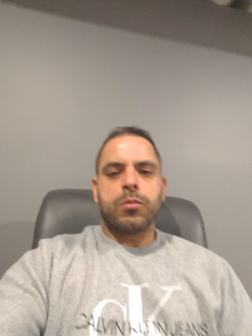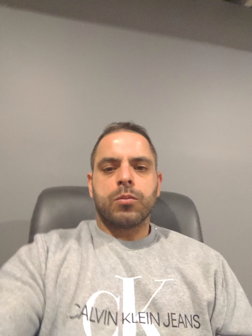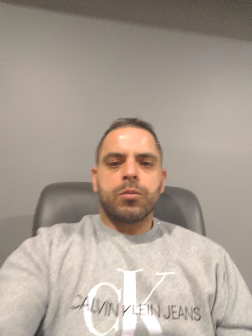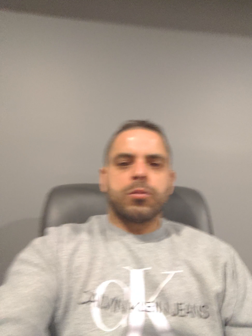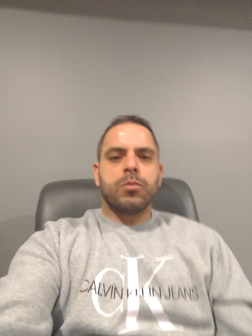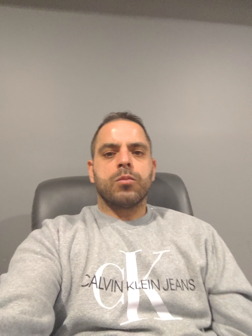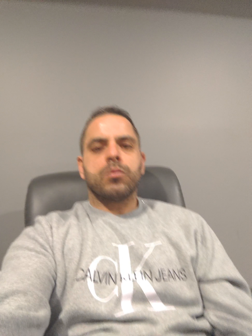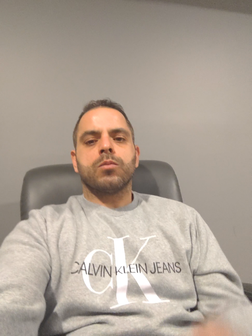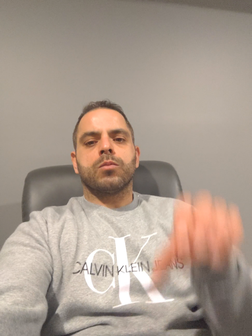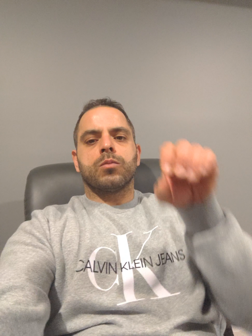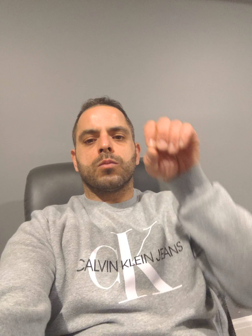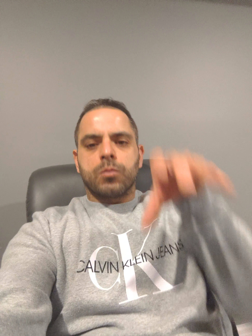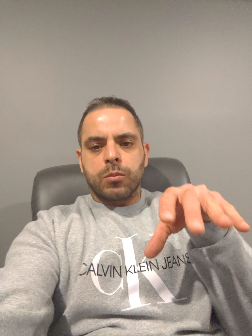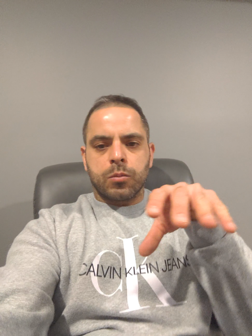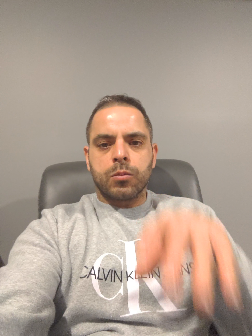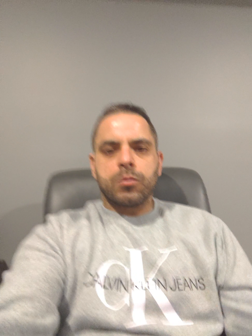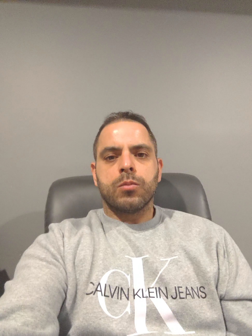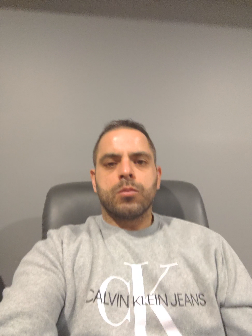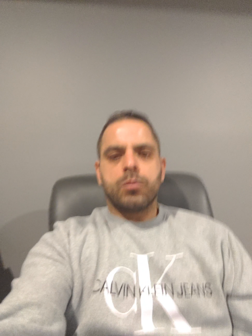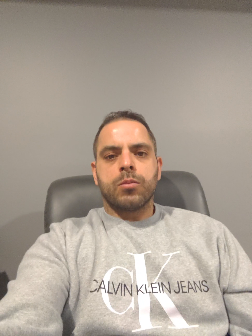drop